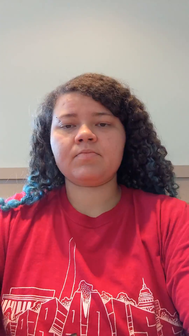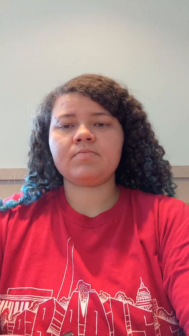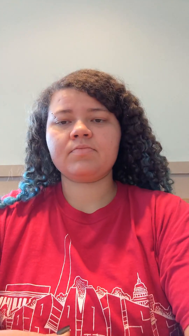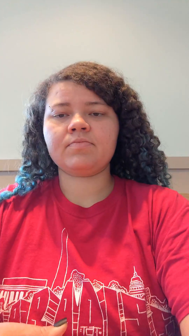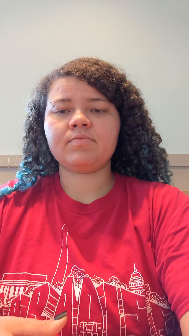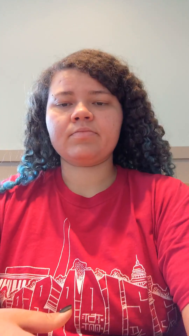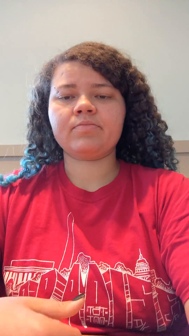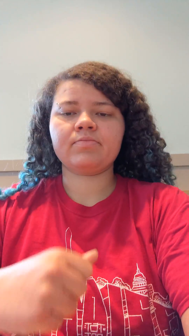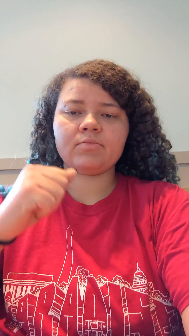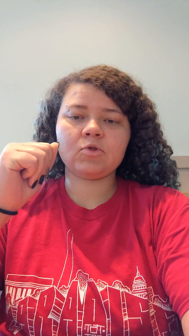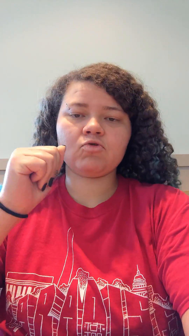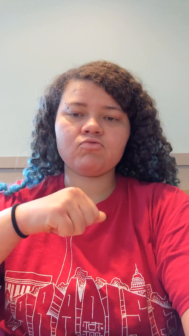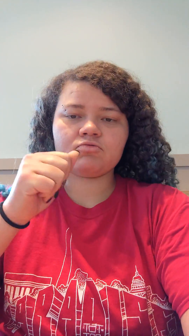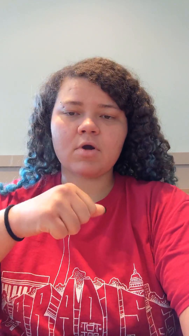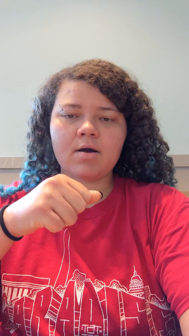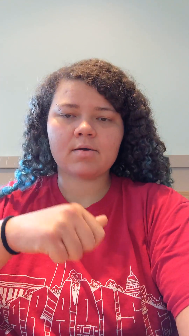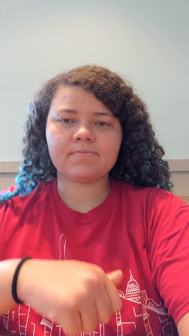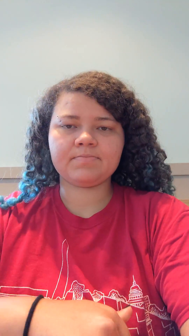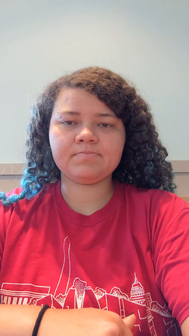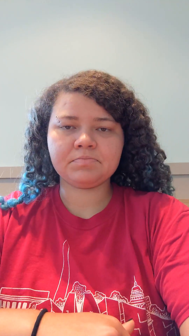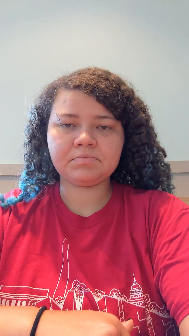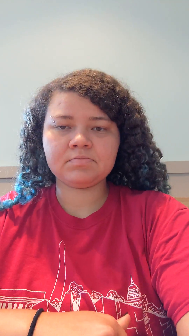rock